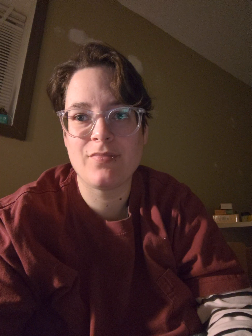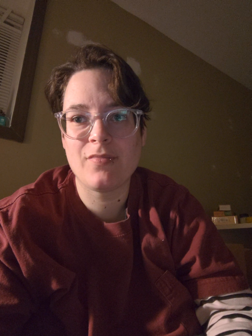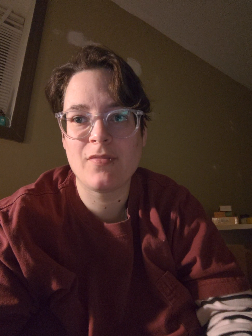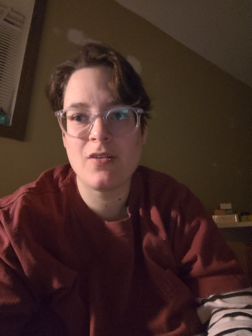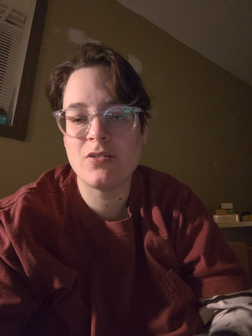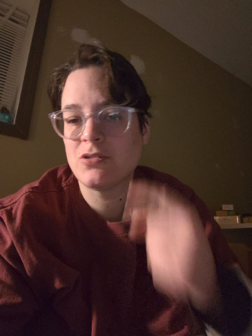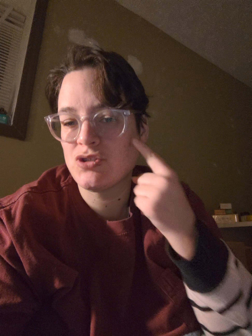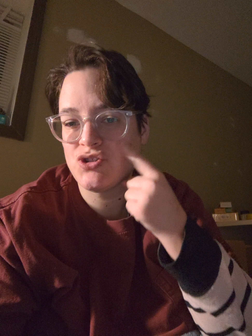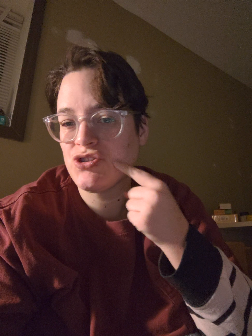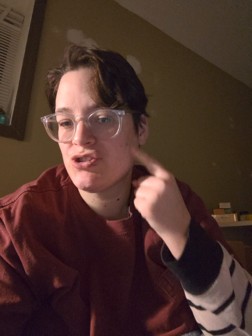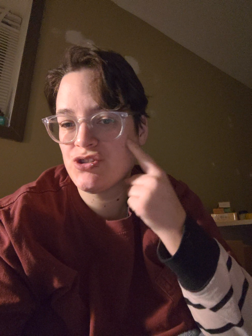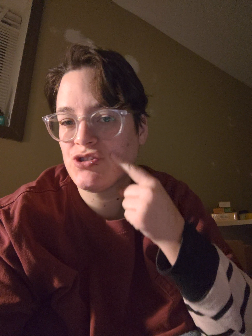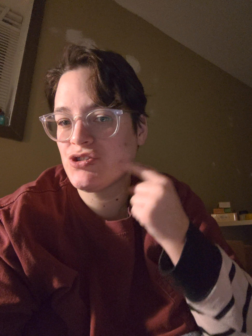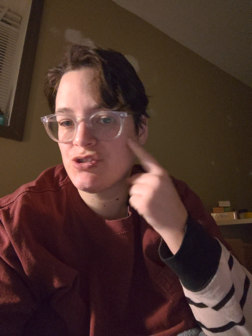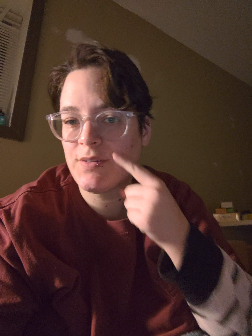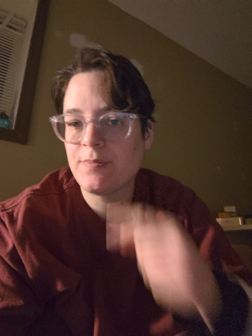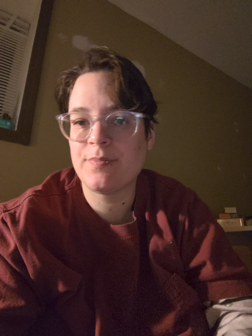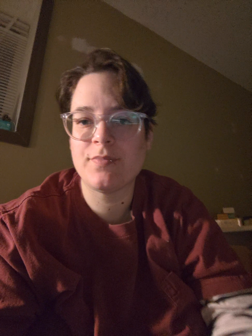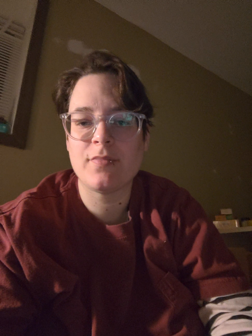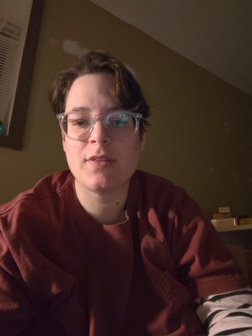cheek